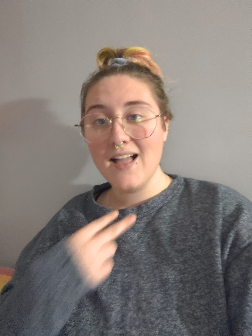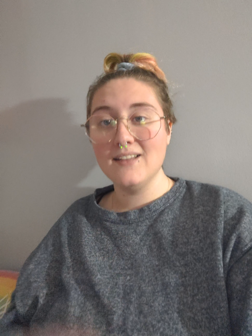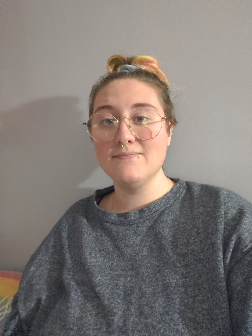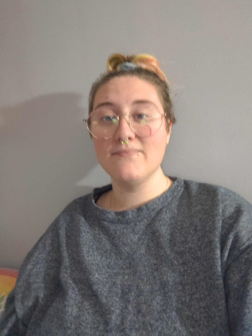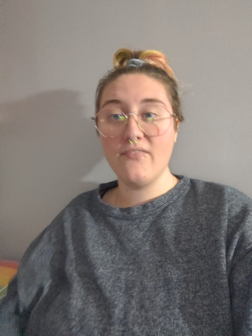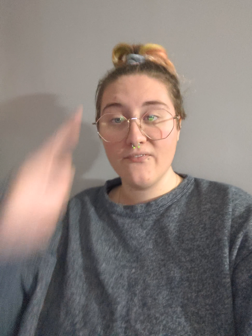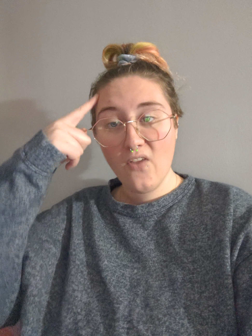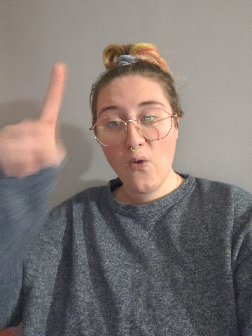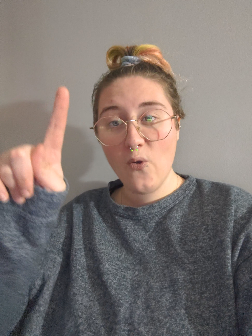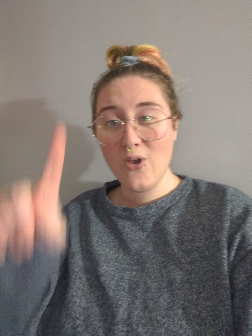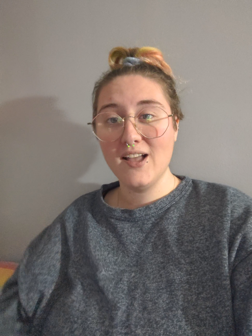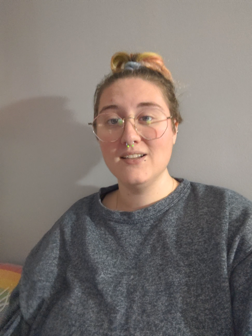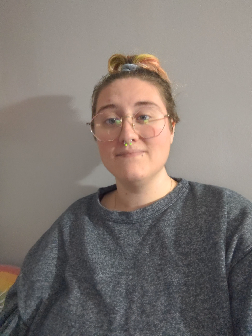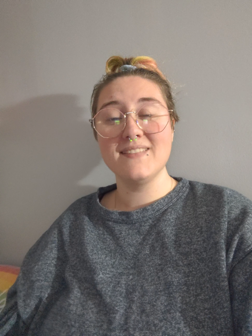for